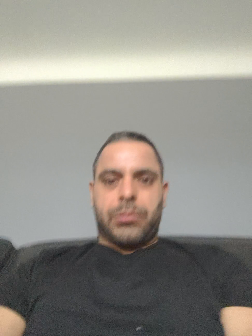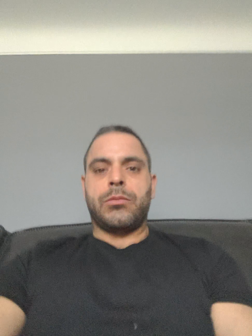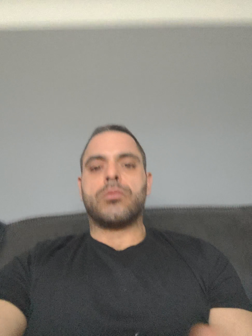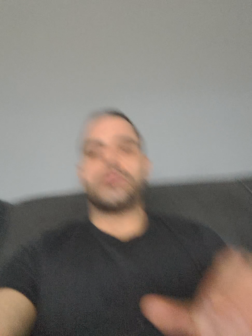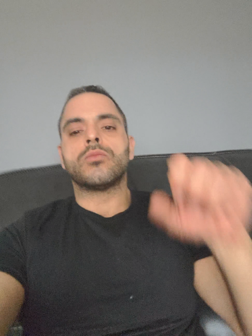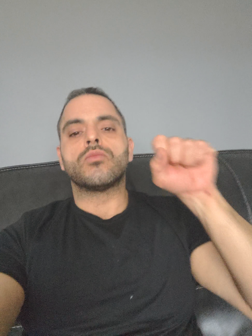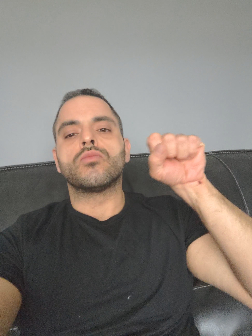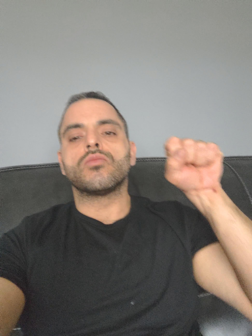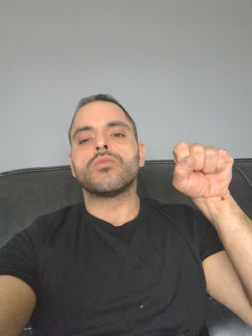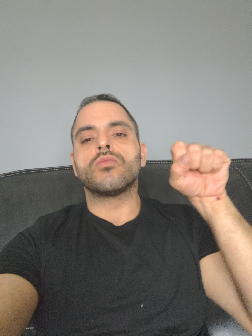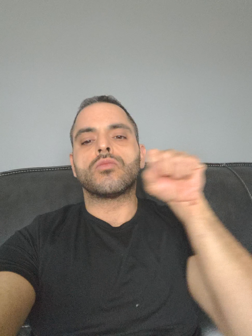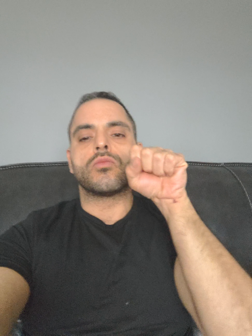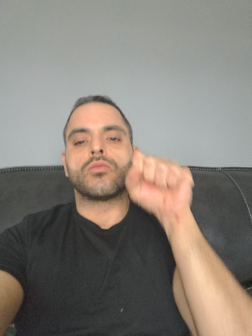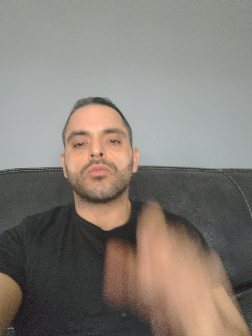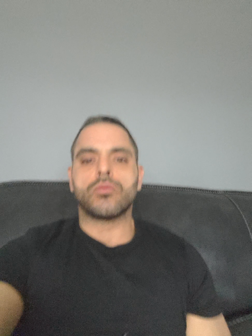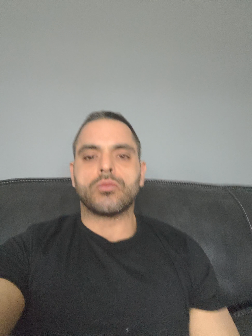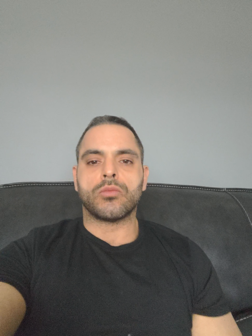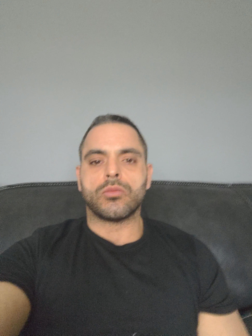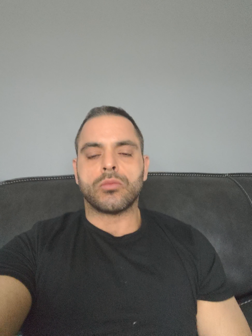carrot